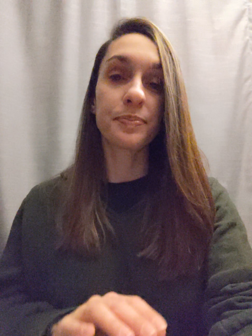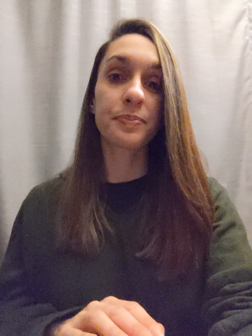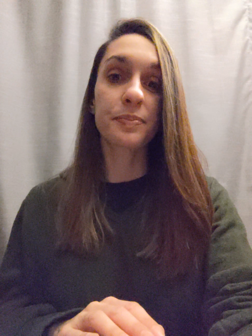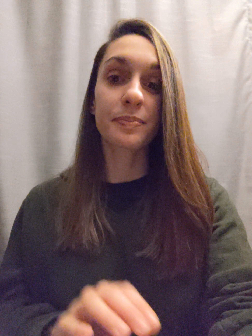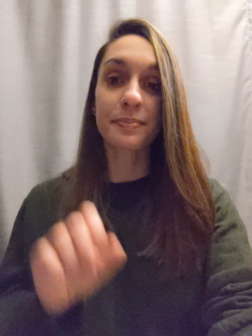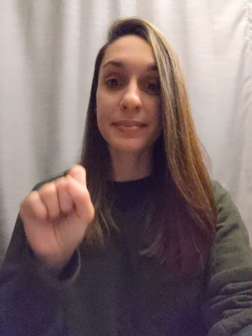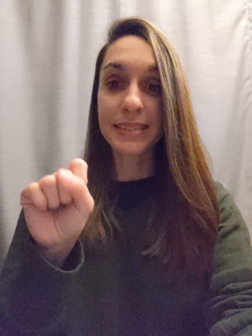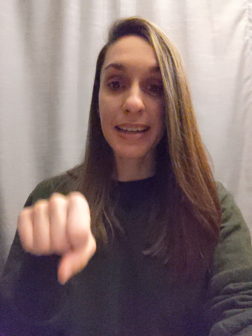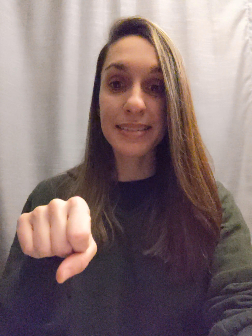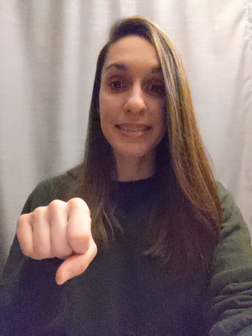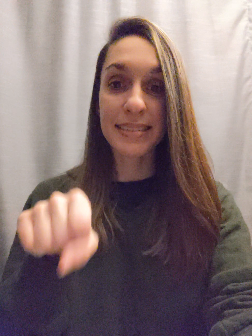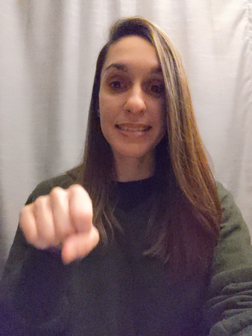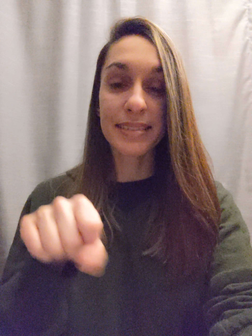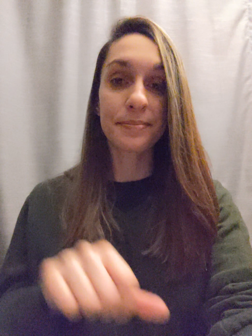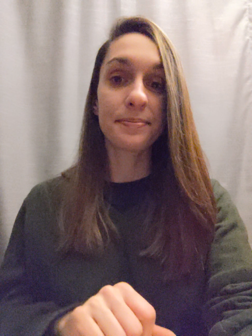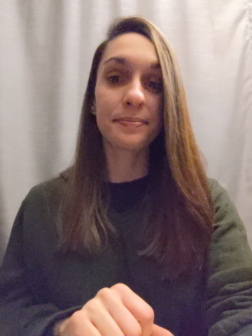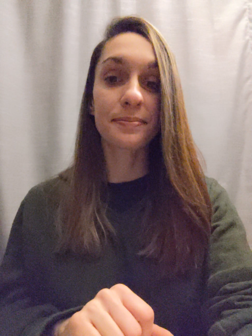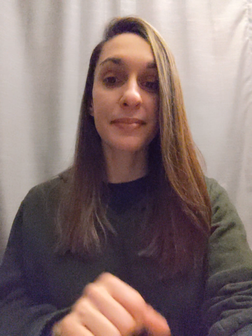yes